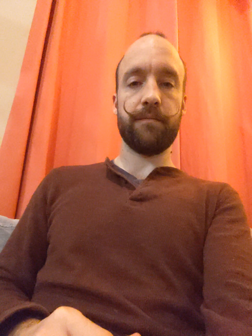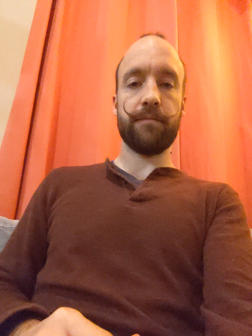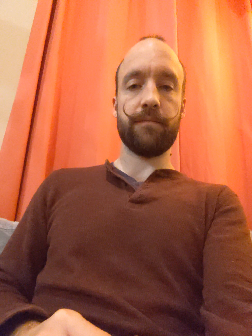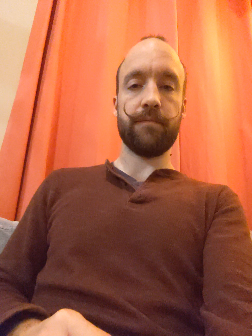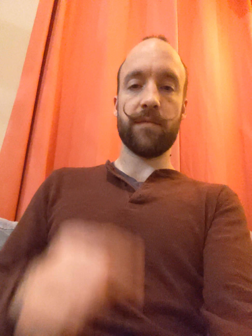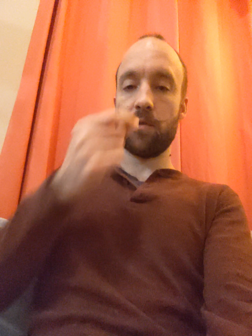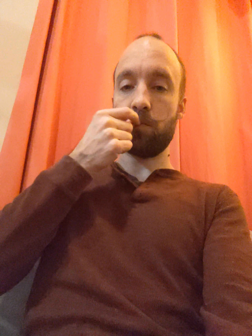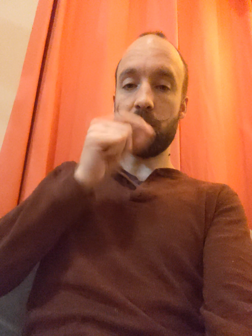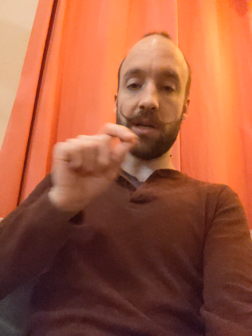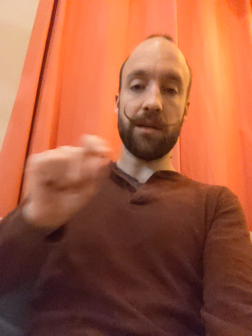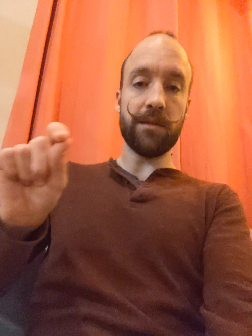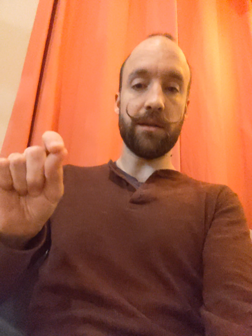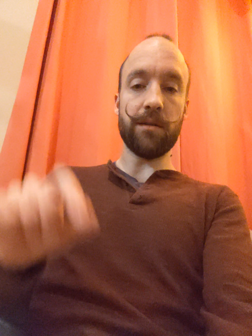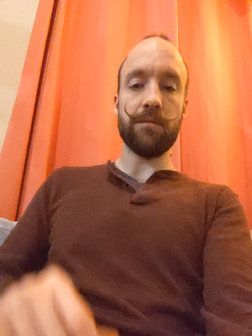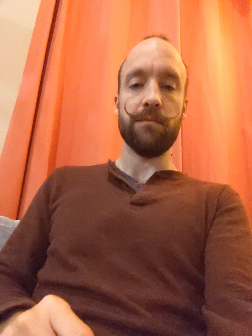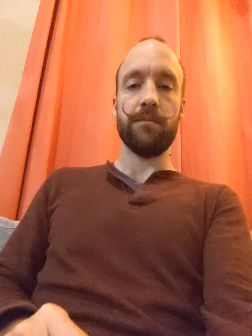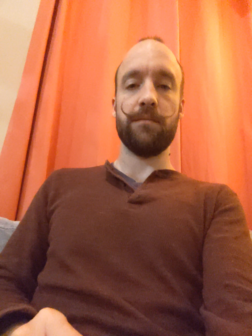pencil